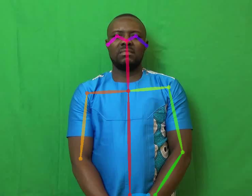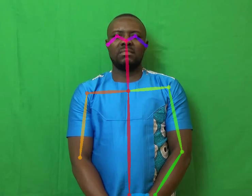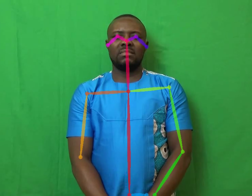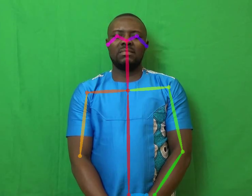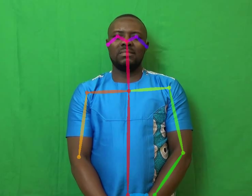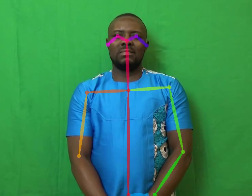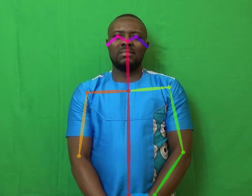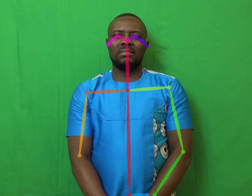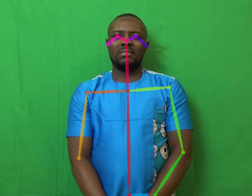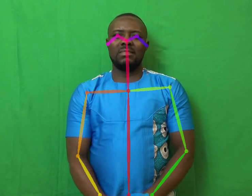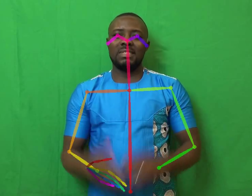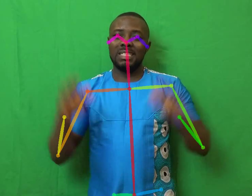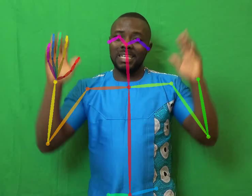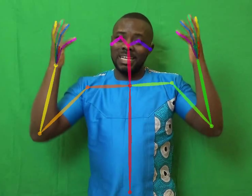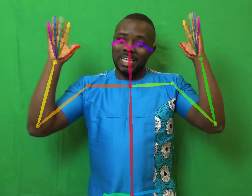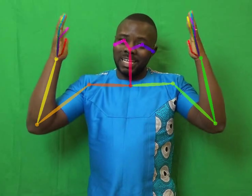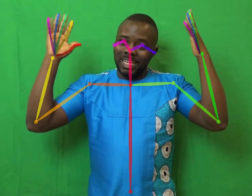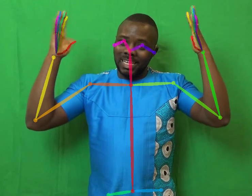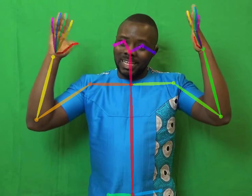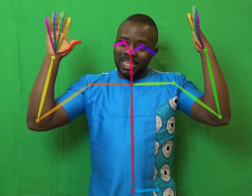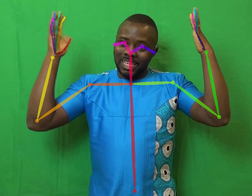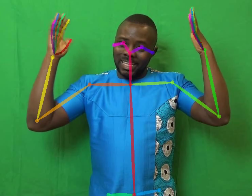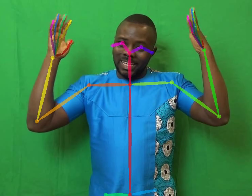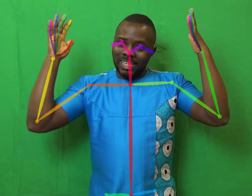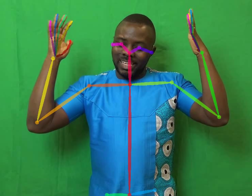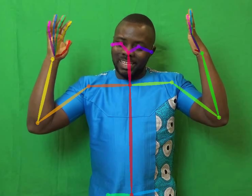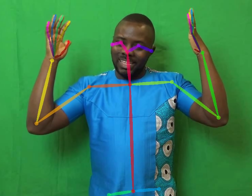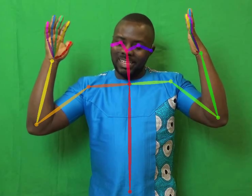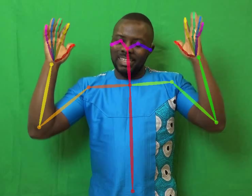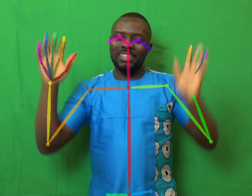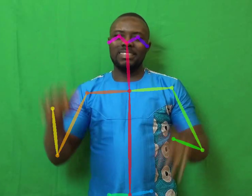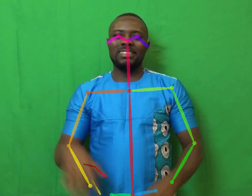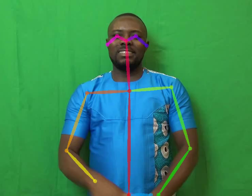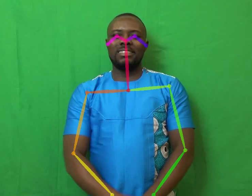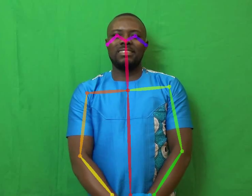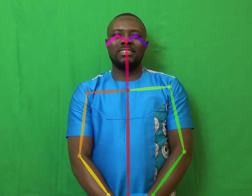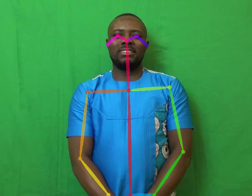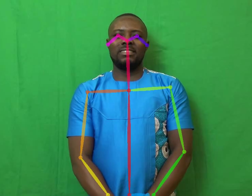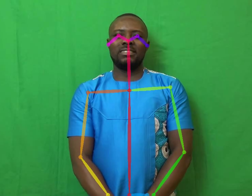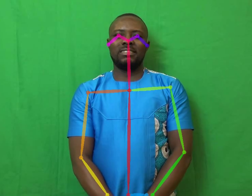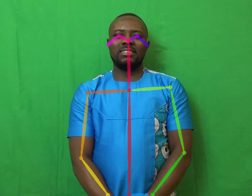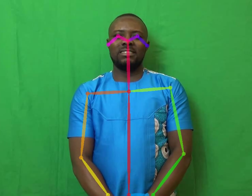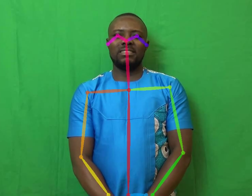clap